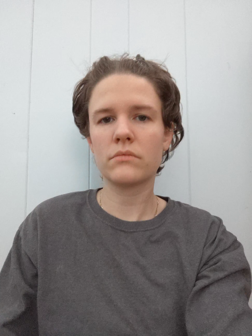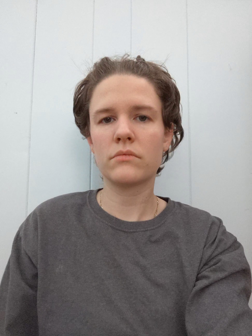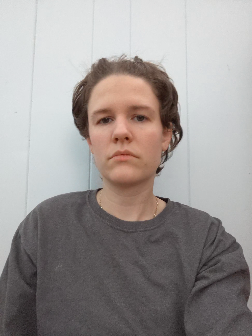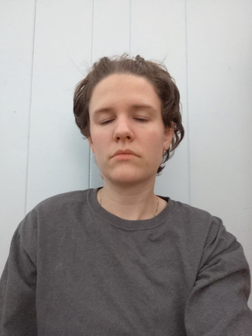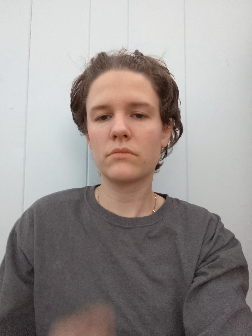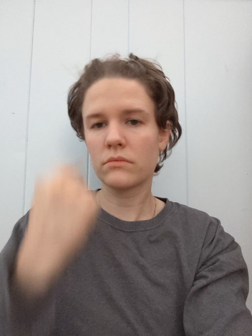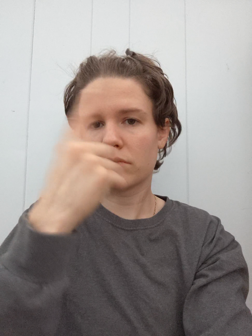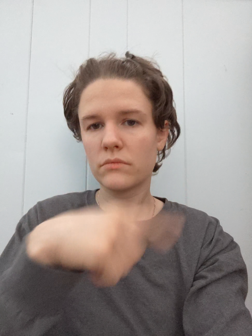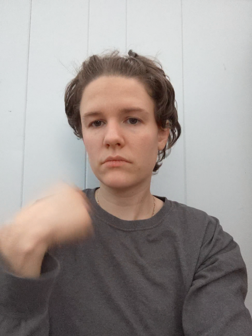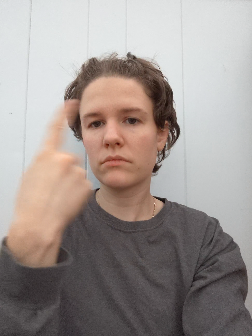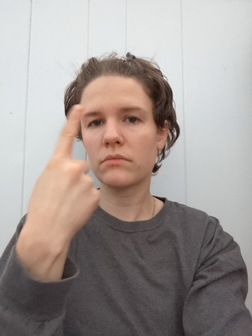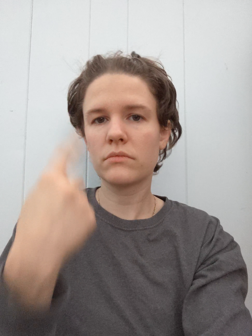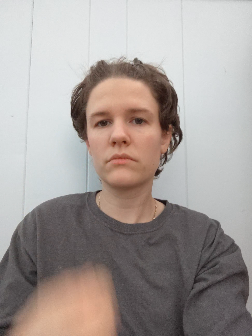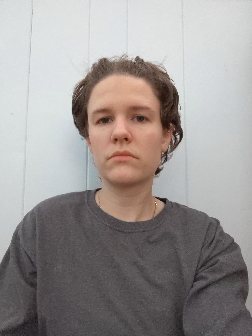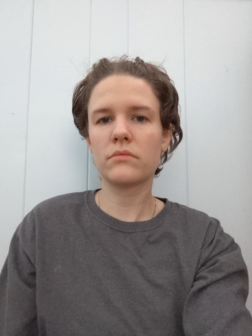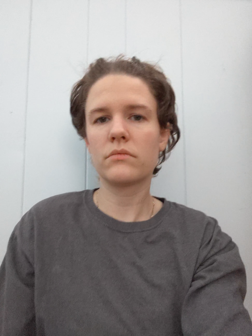face